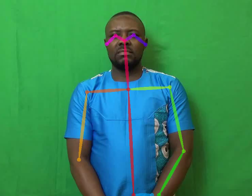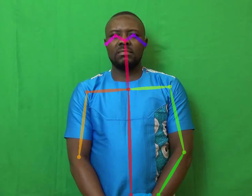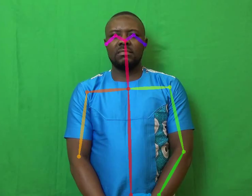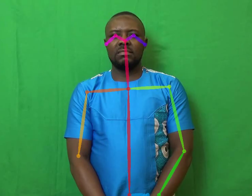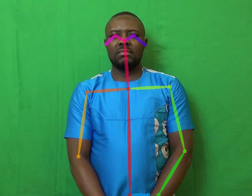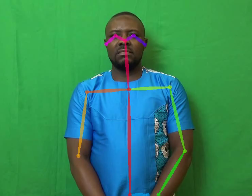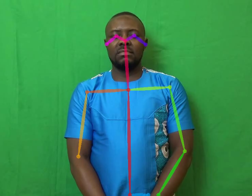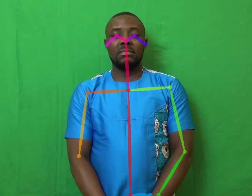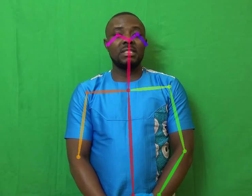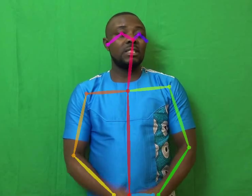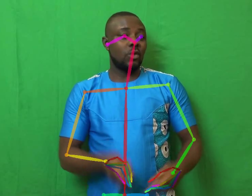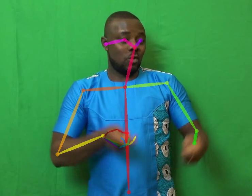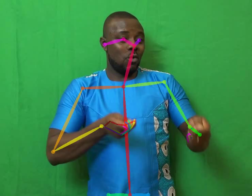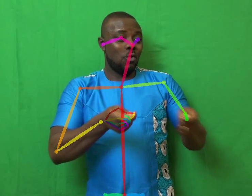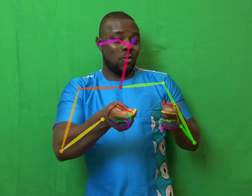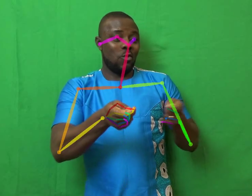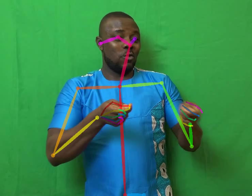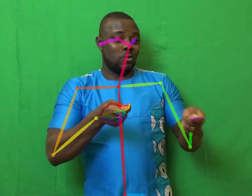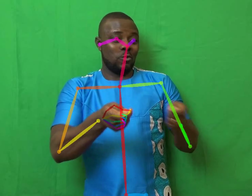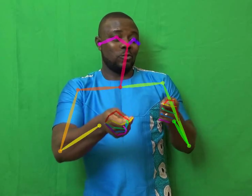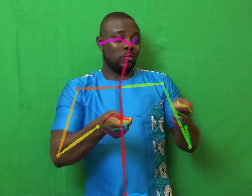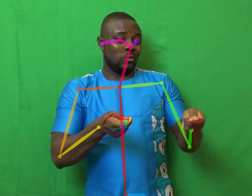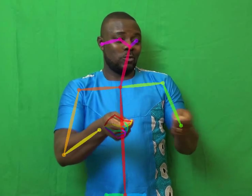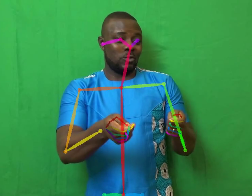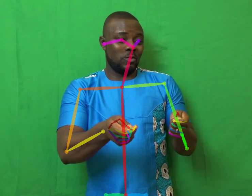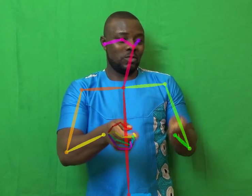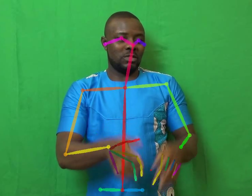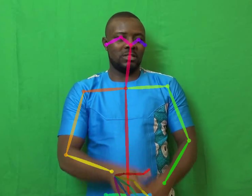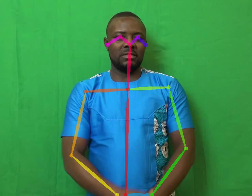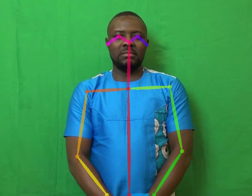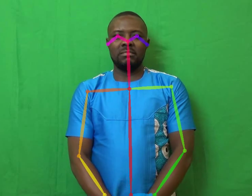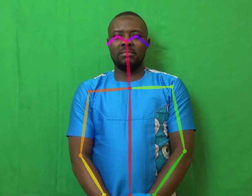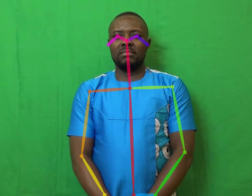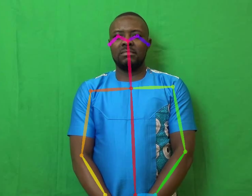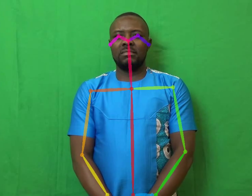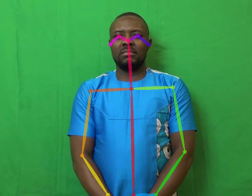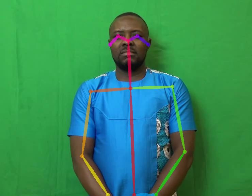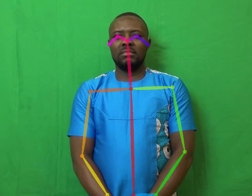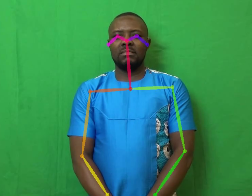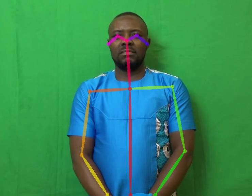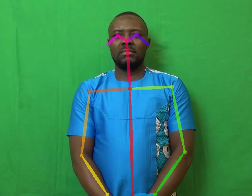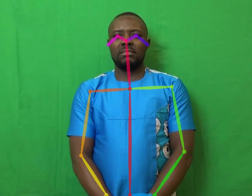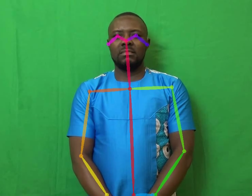control